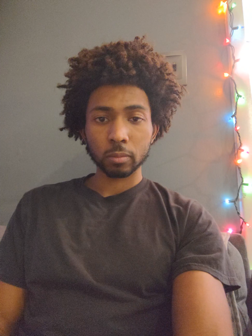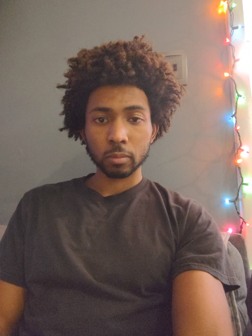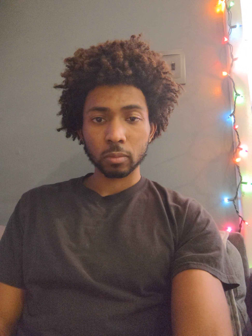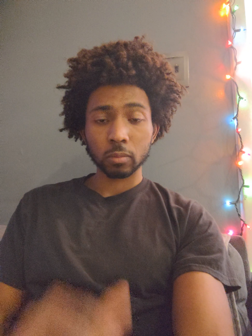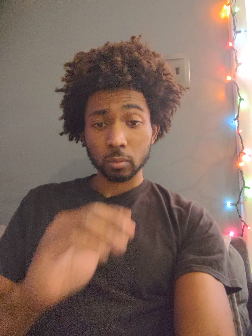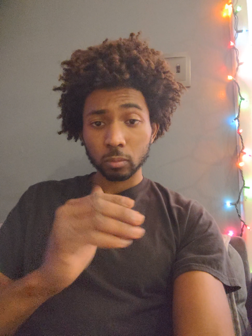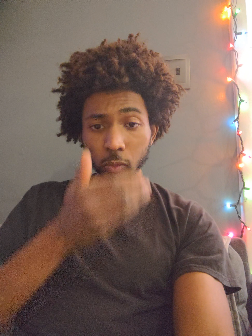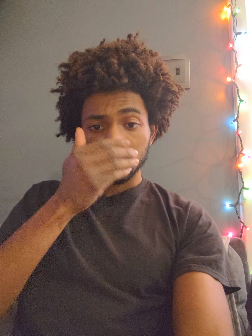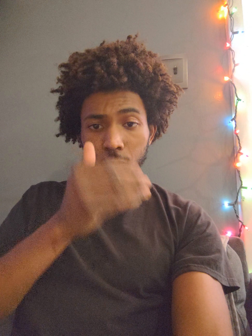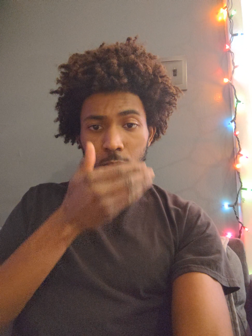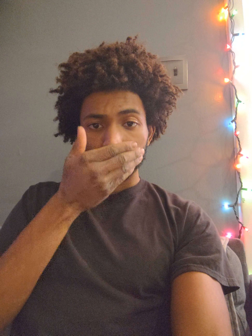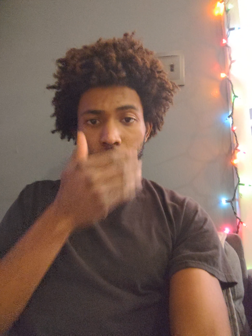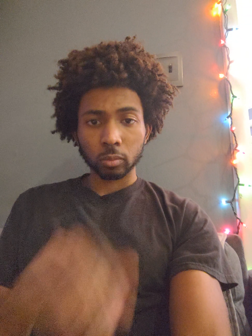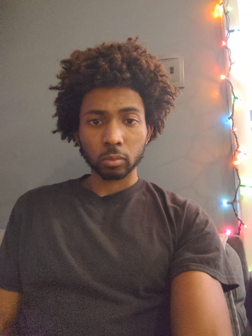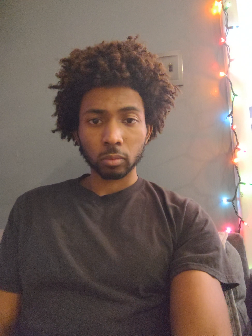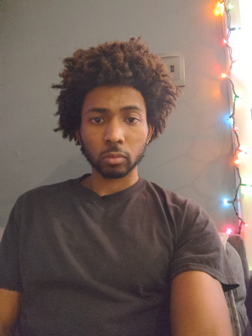cereal